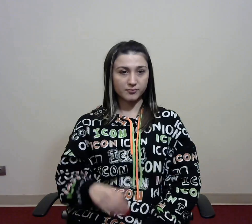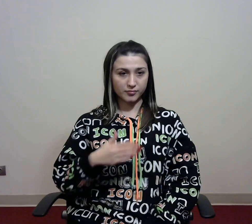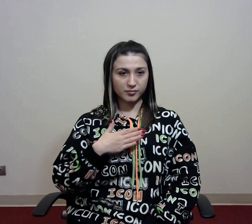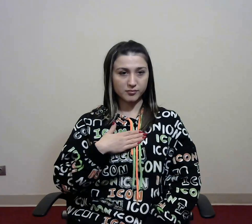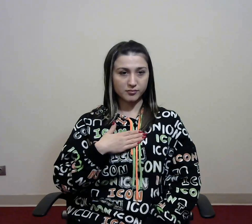mən